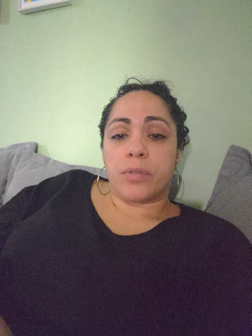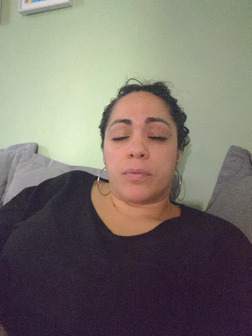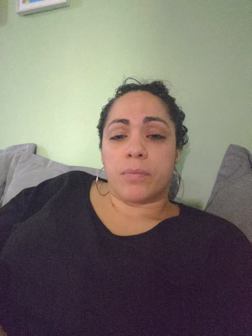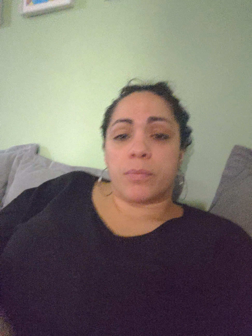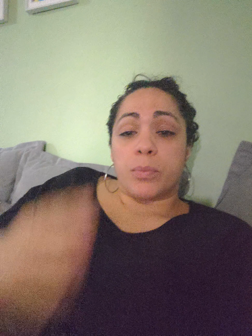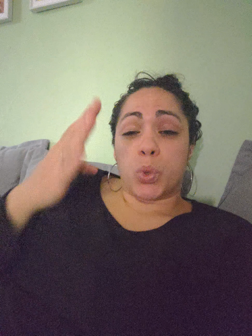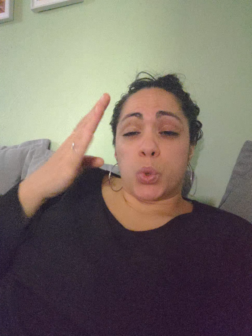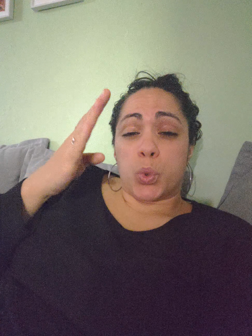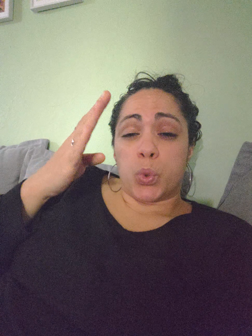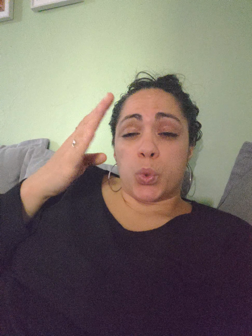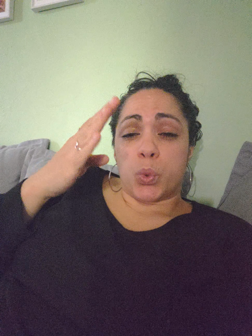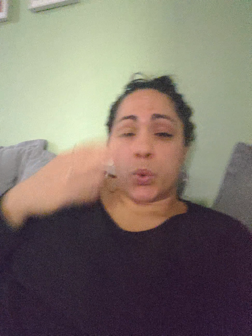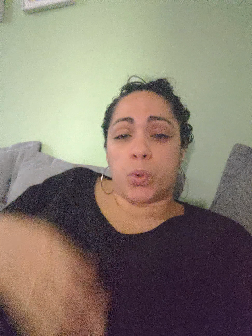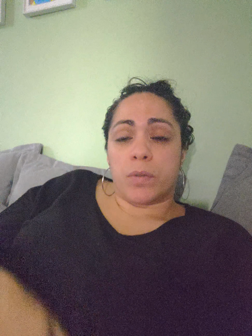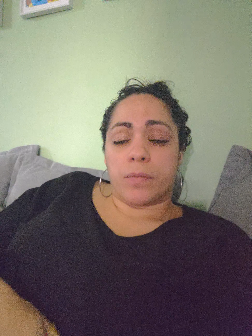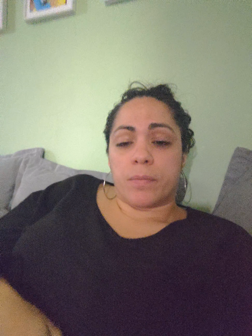blue